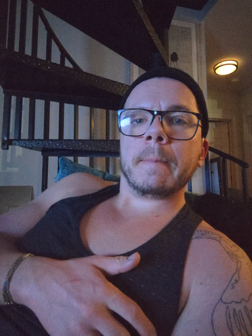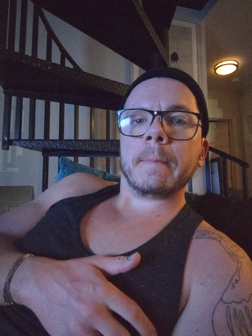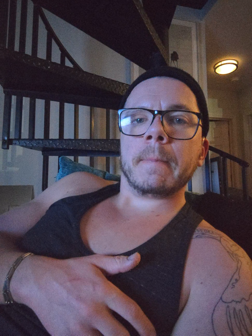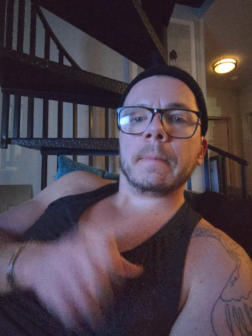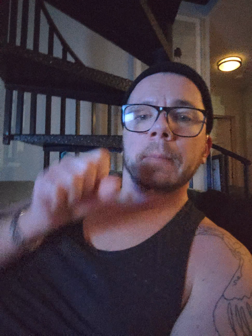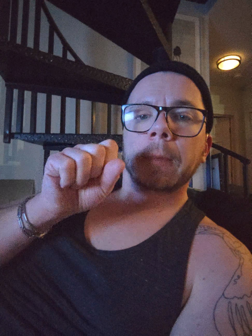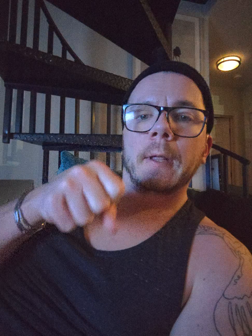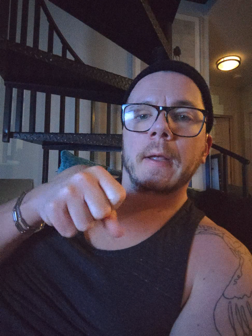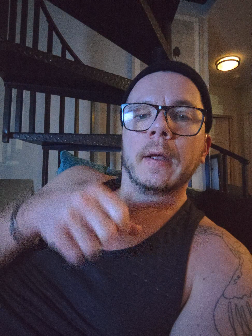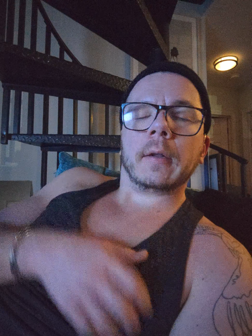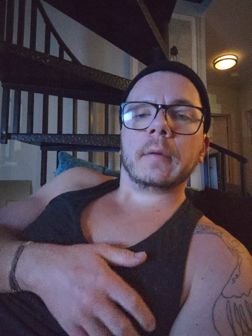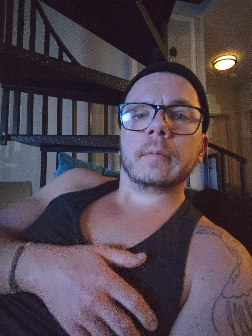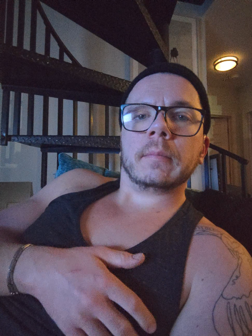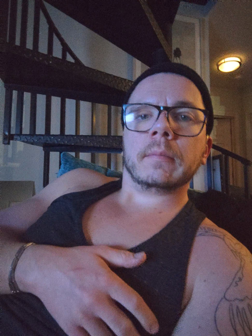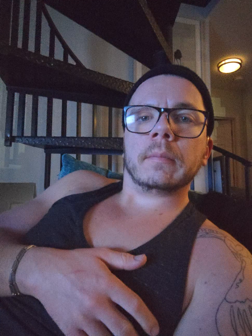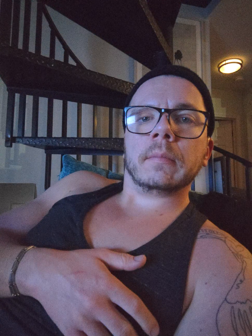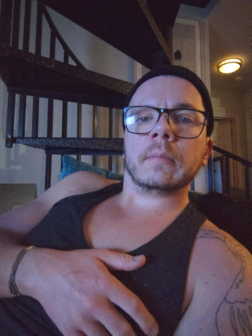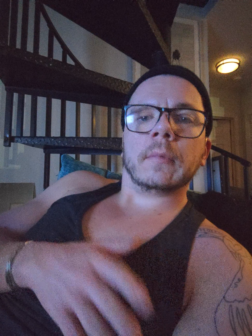can